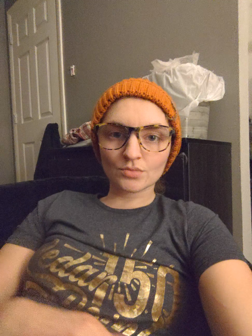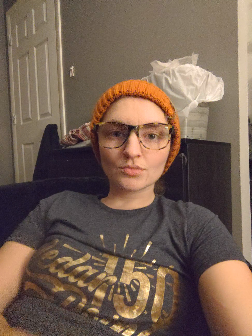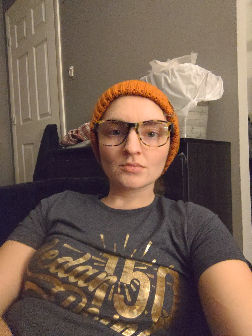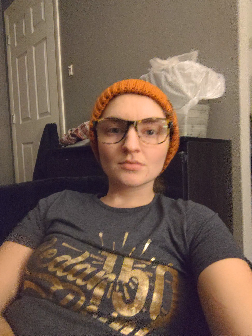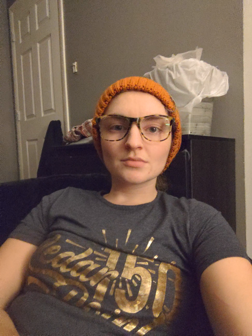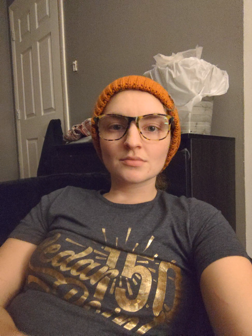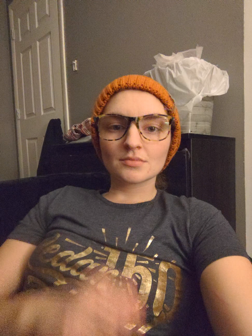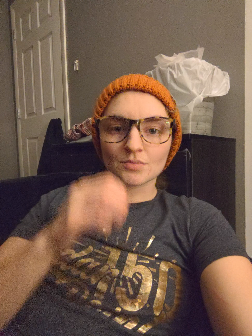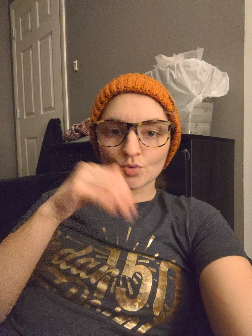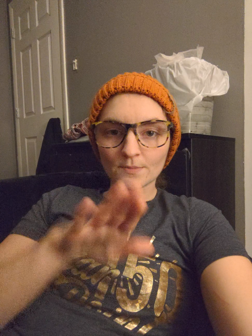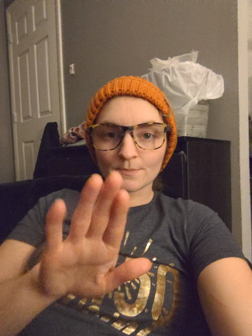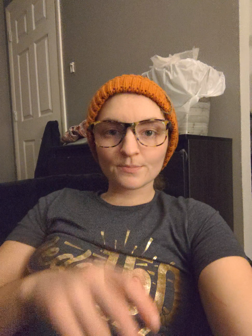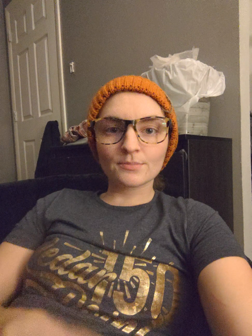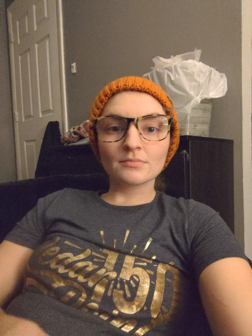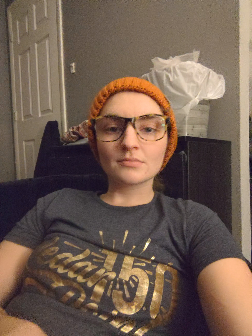elephant